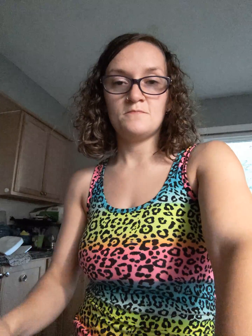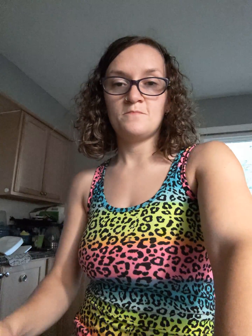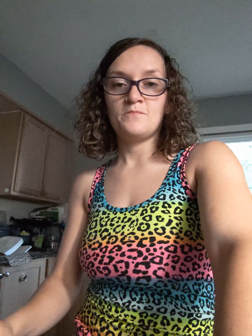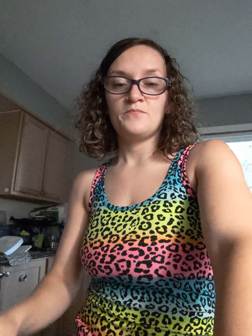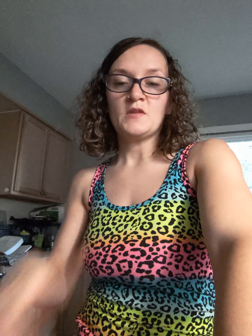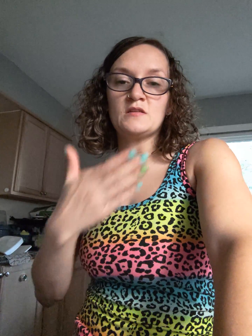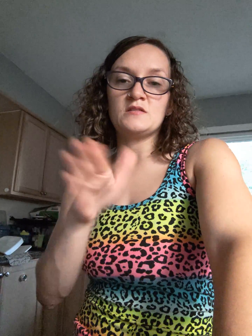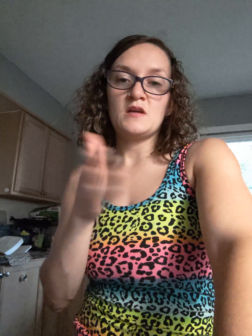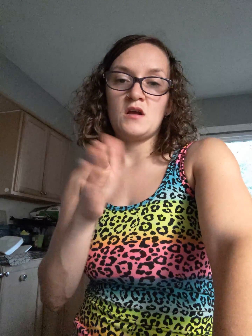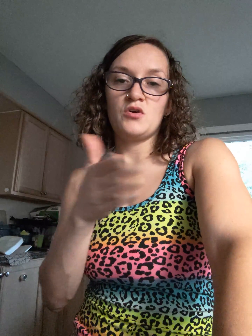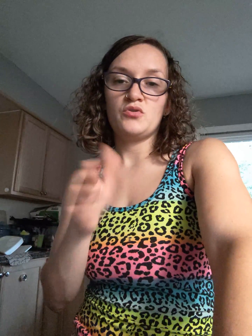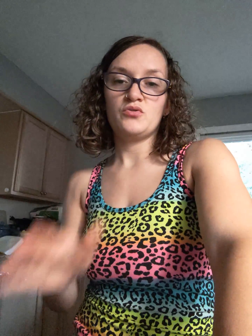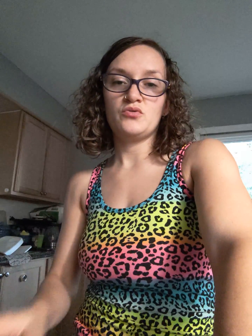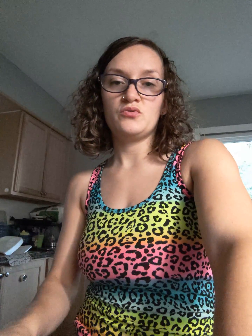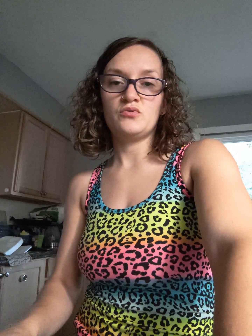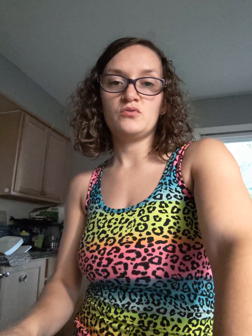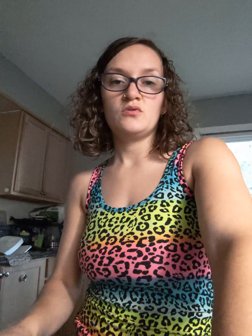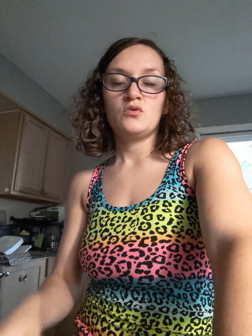share